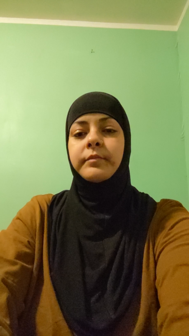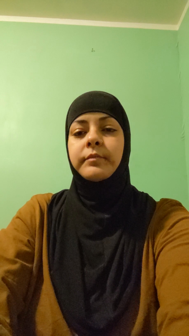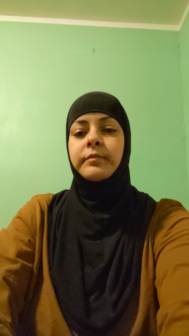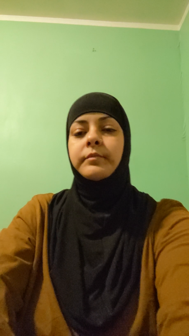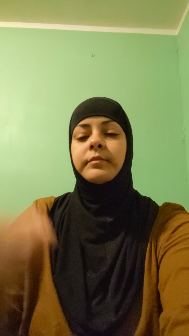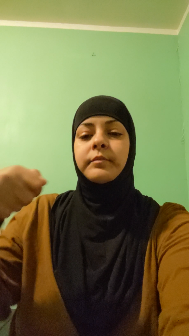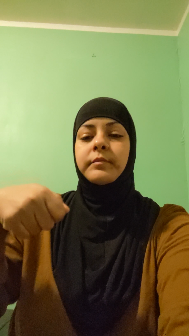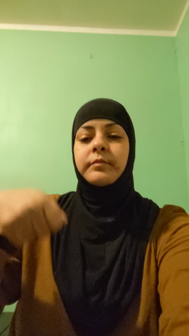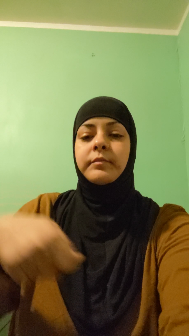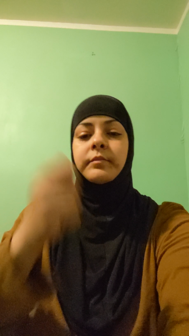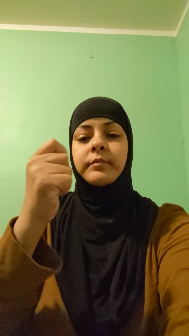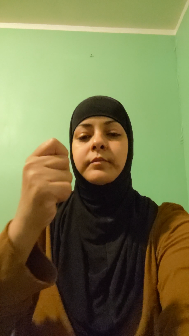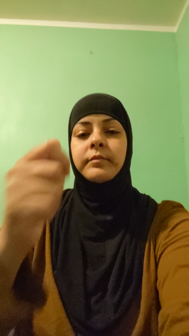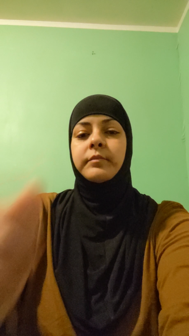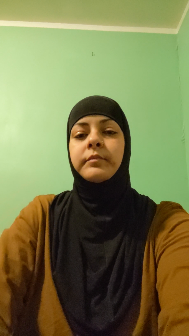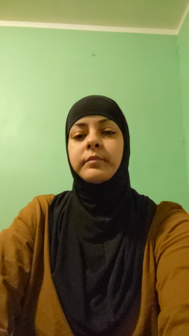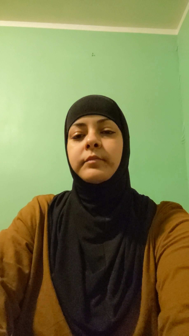shovel